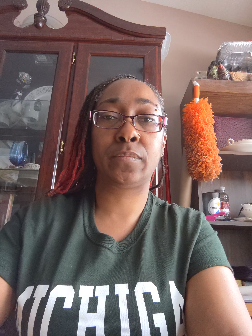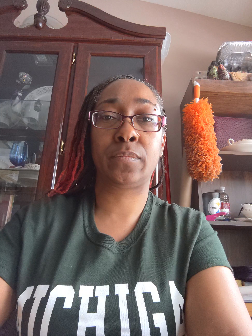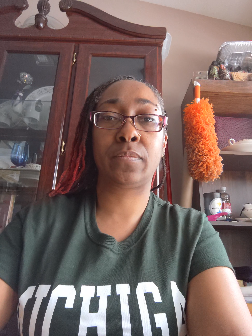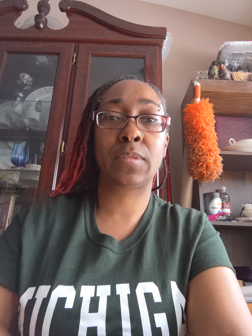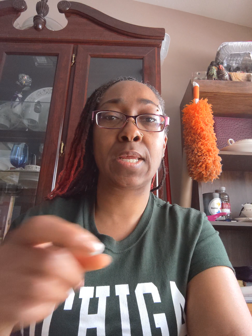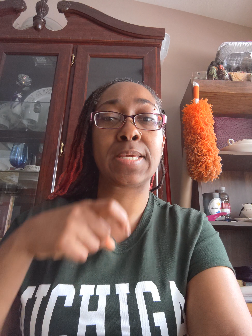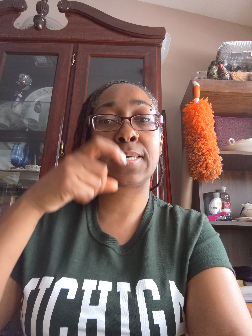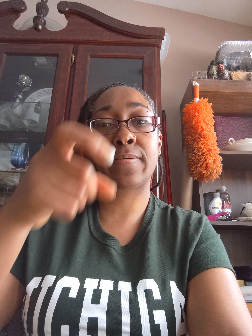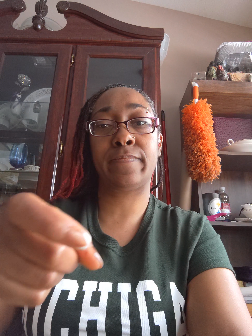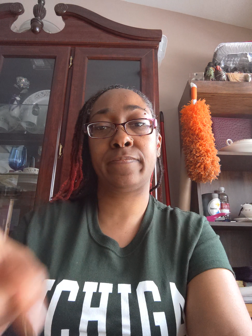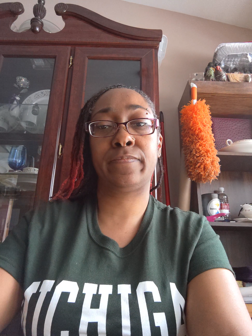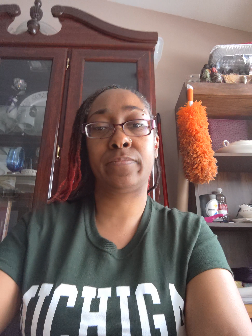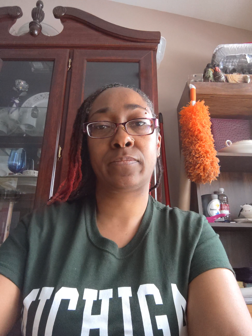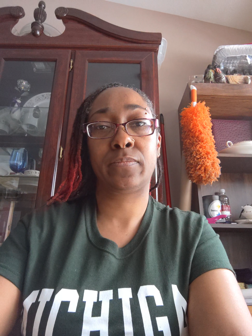gift